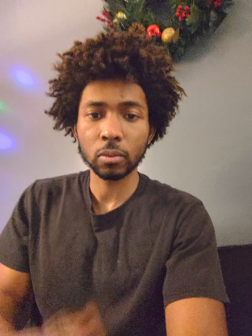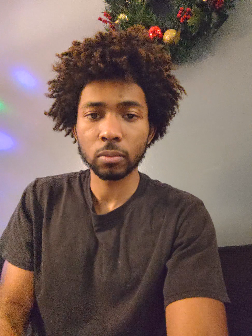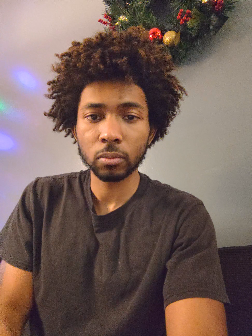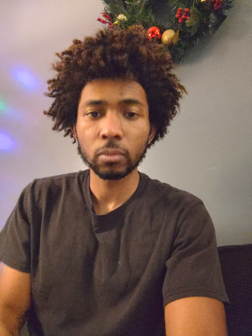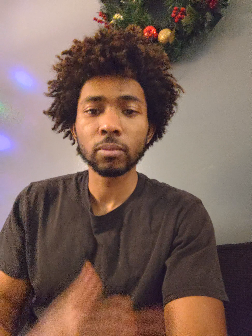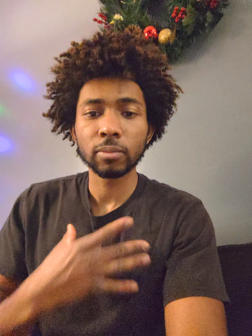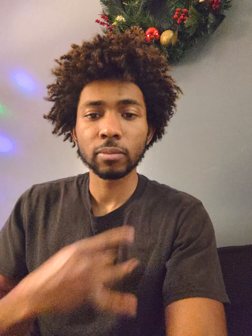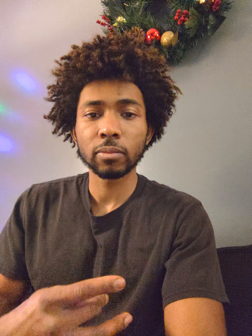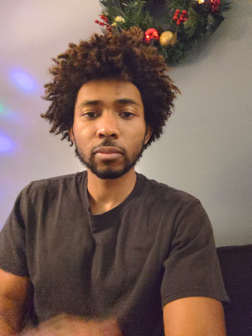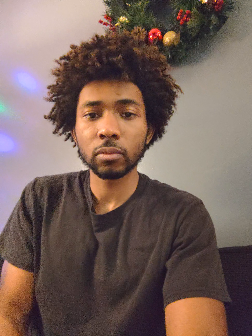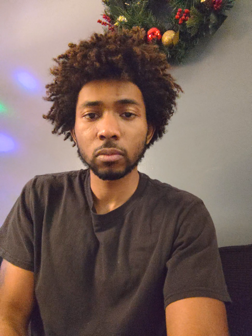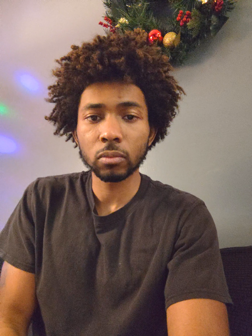like